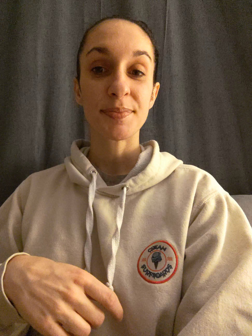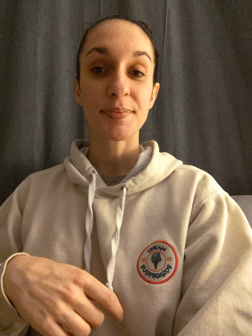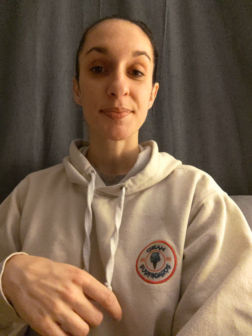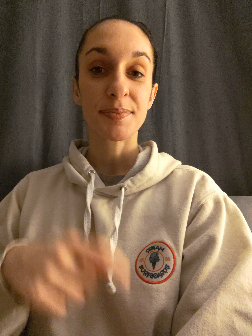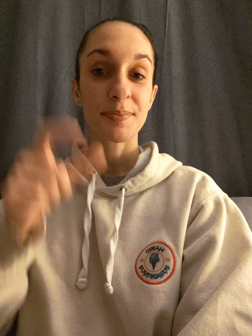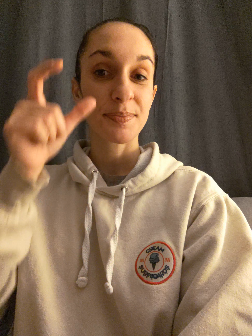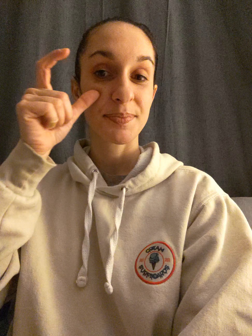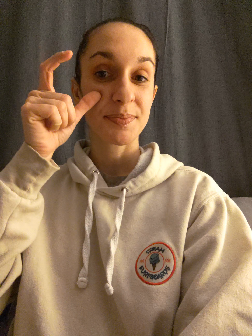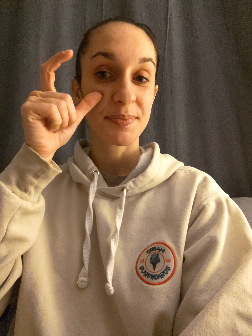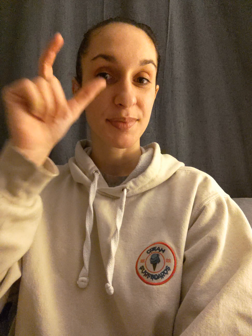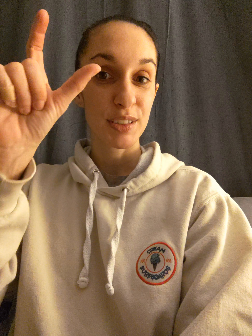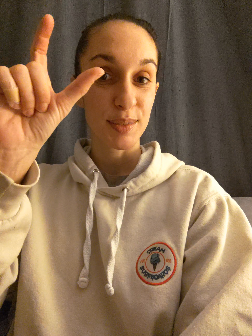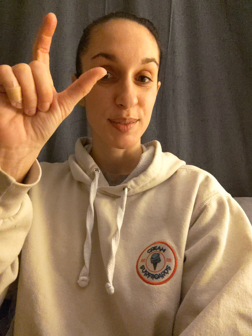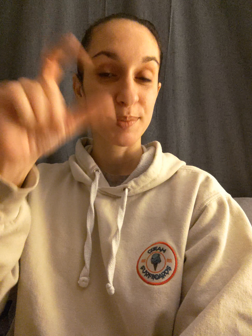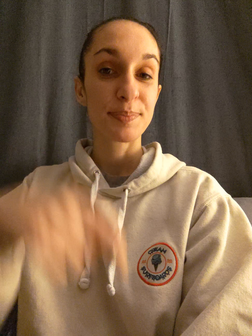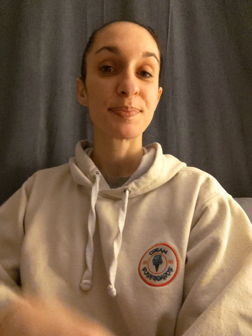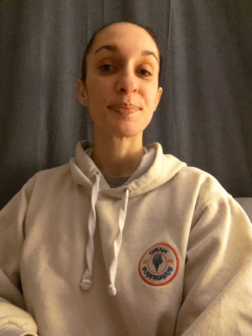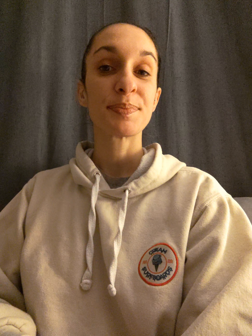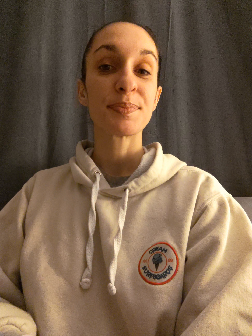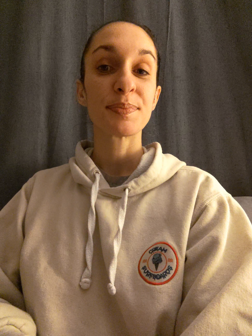moon